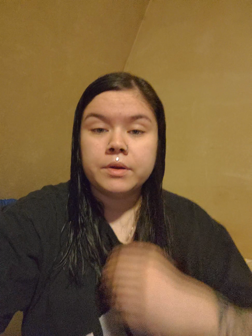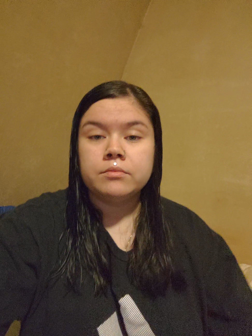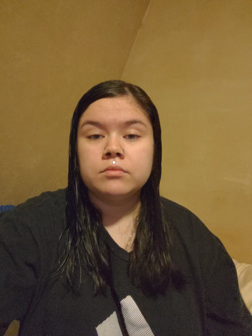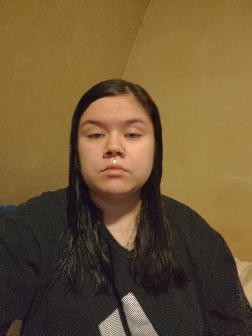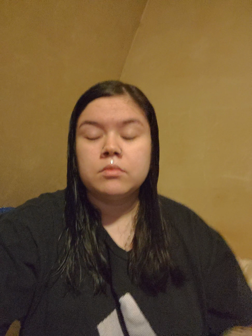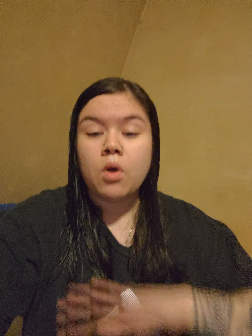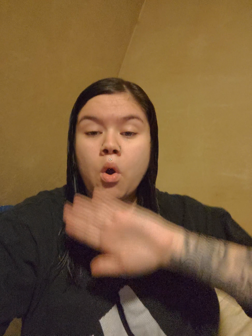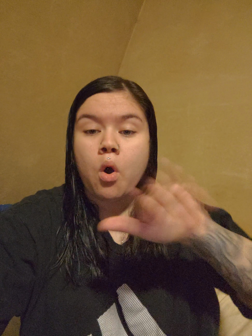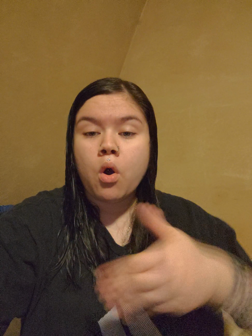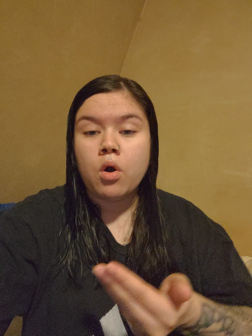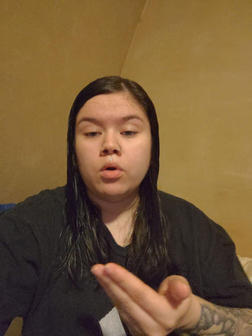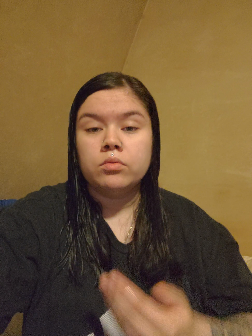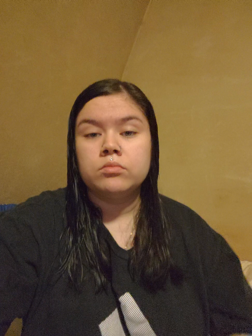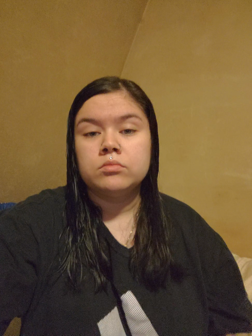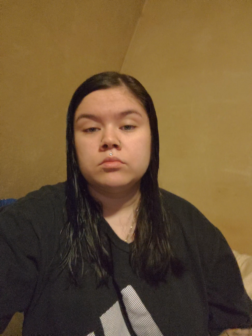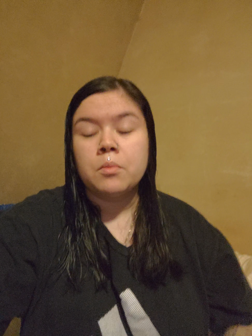all